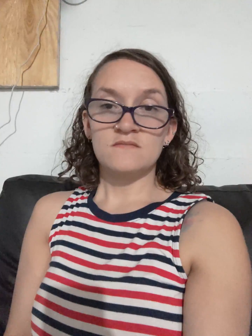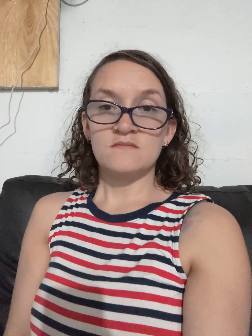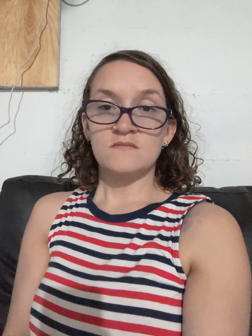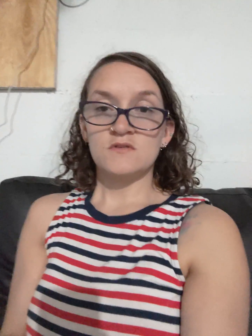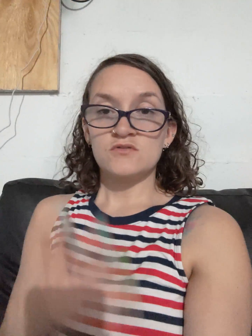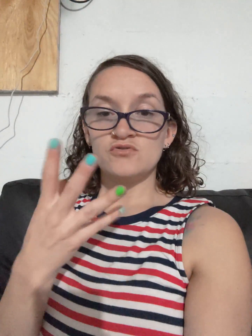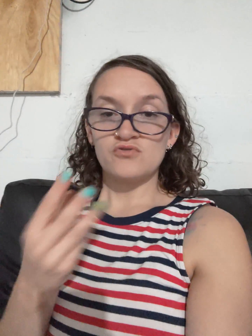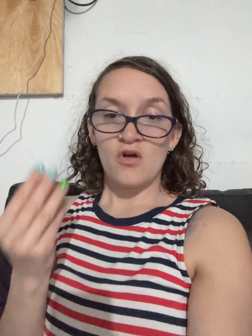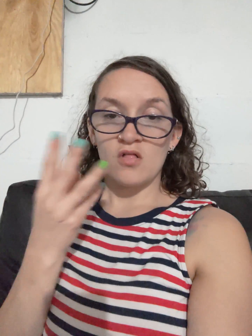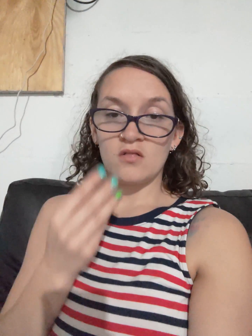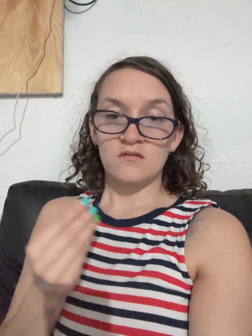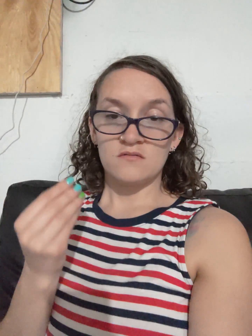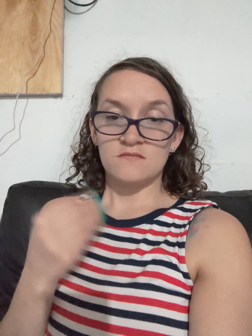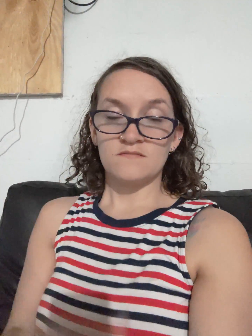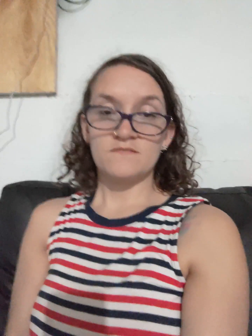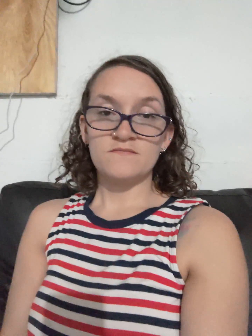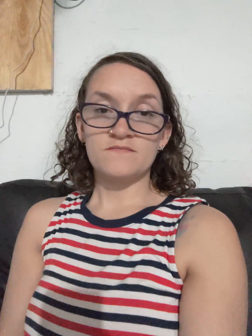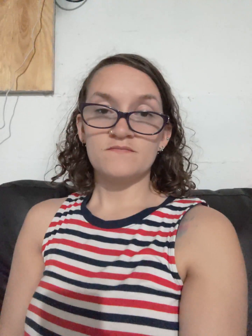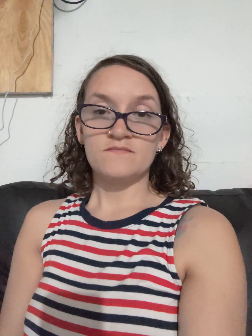gentle